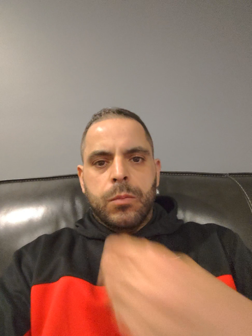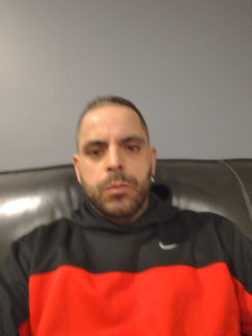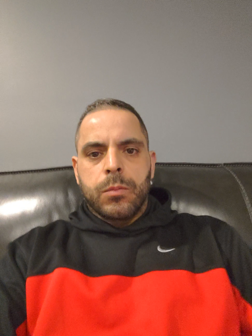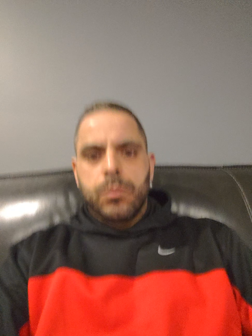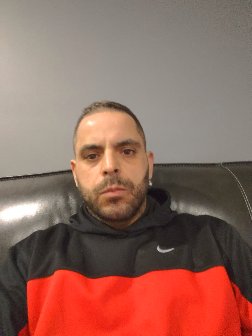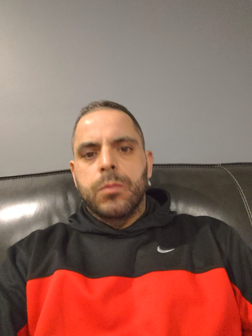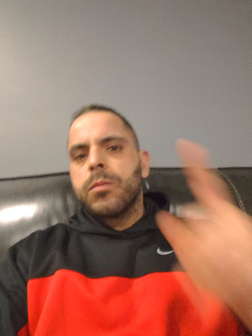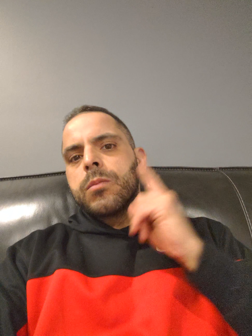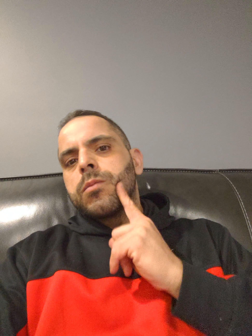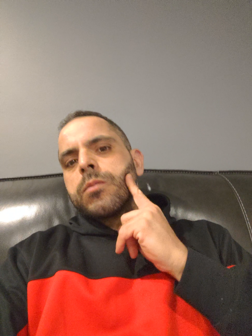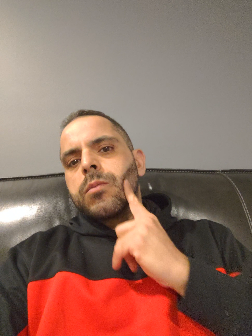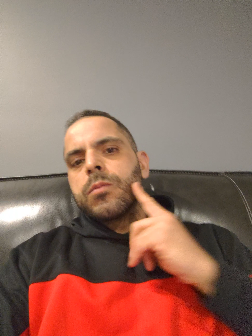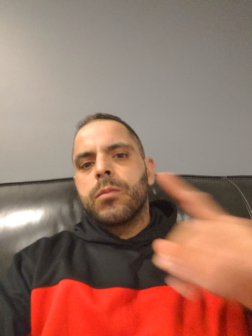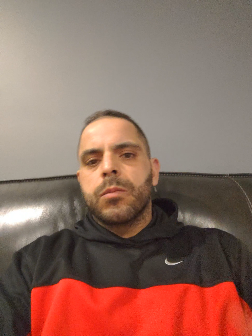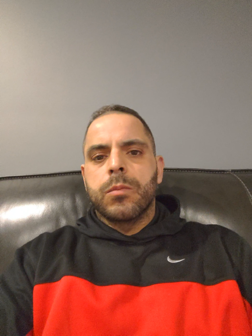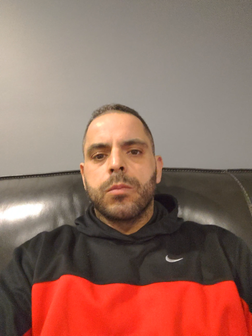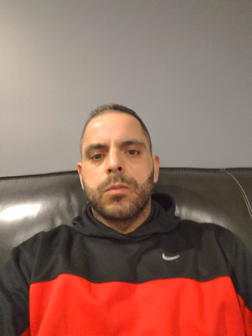cheek